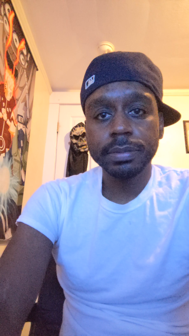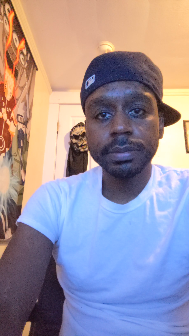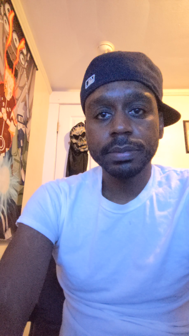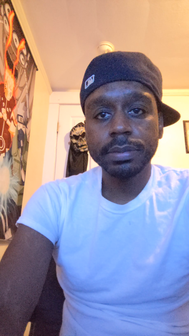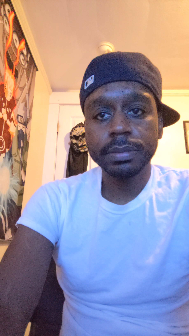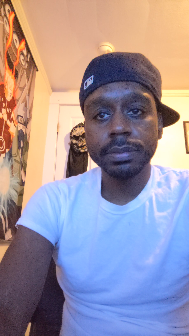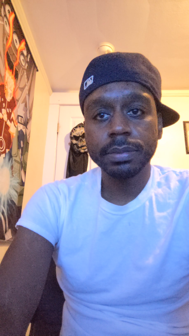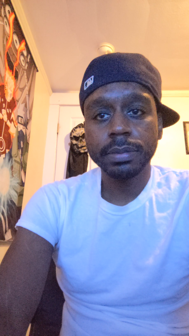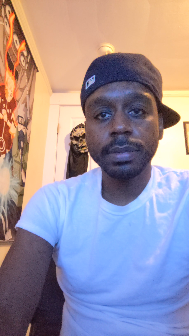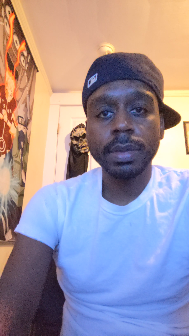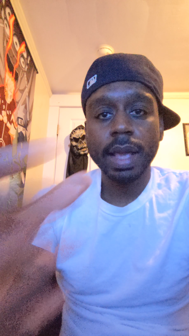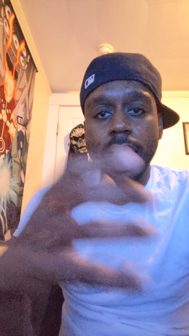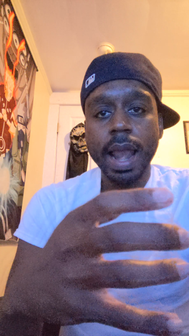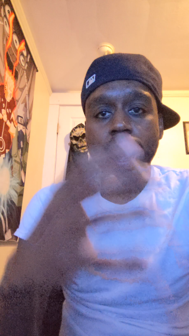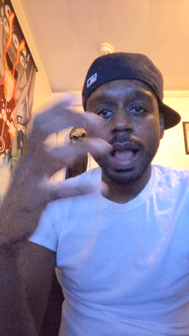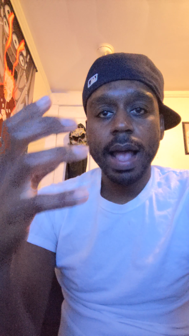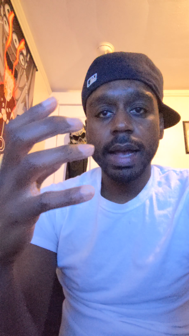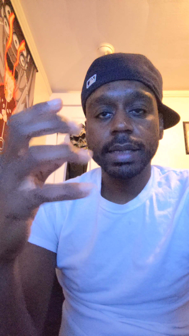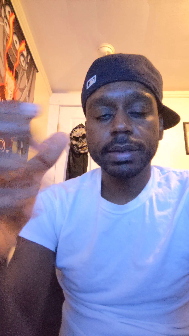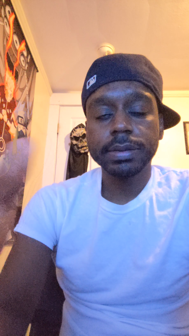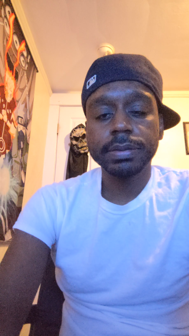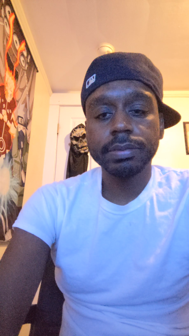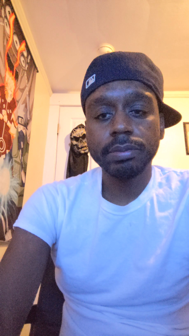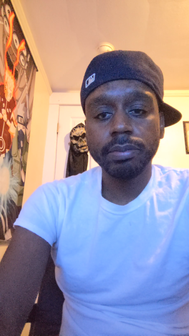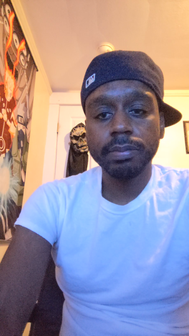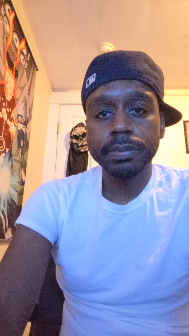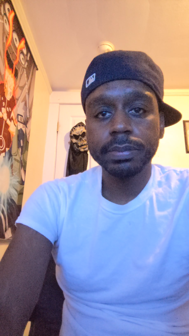a lot